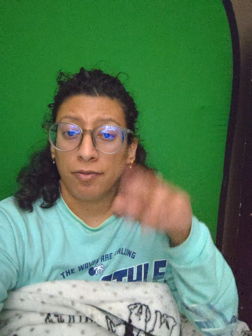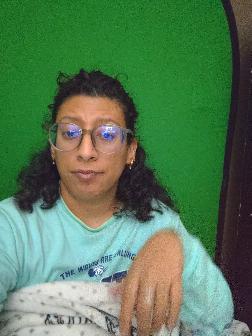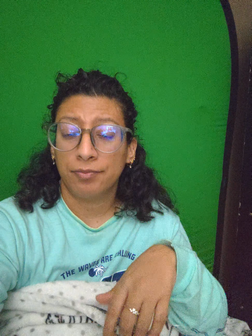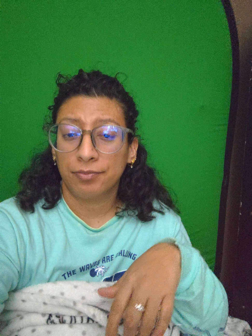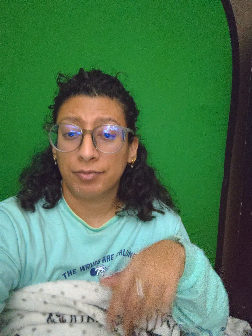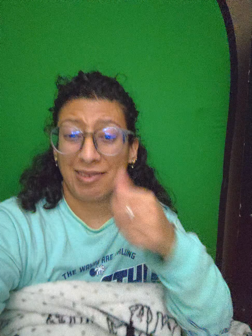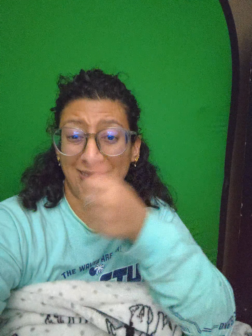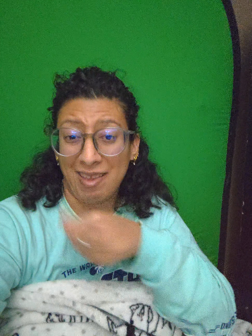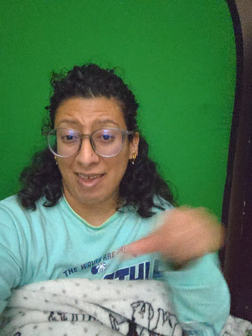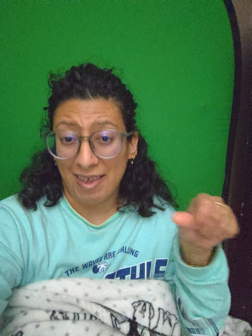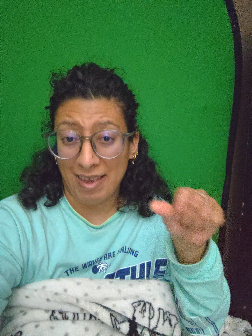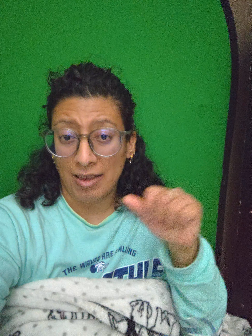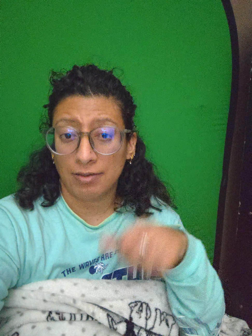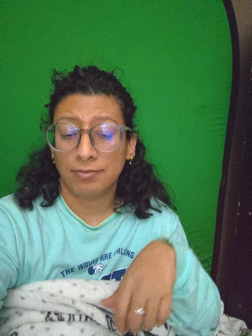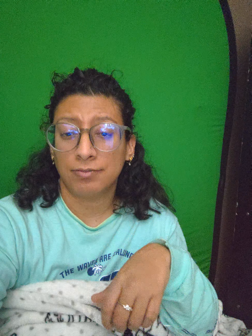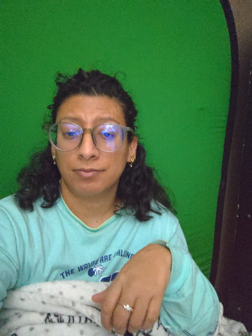any